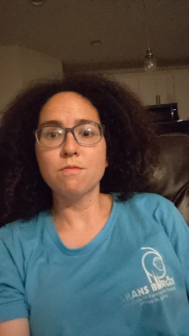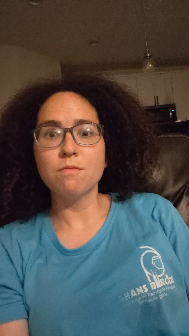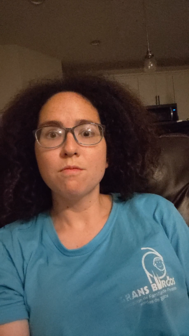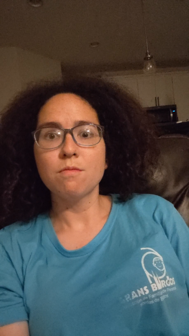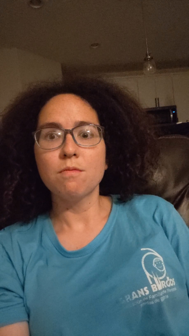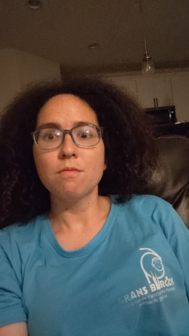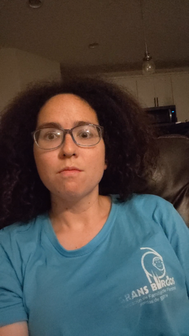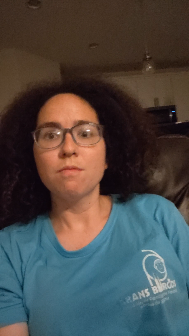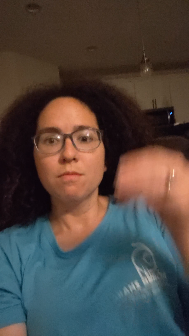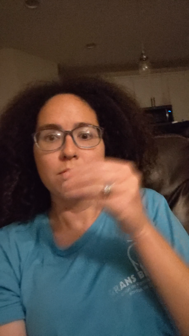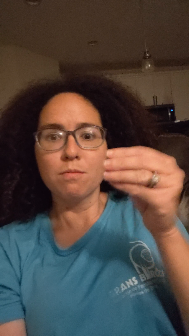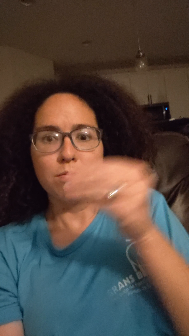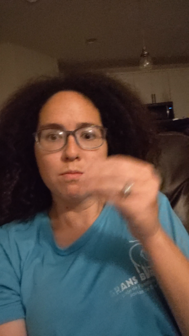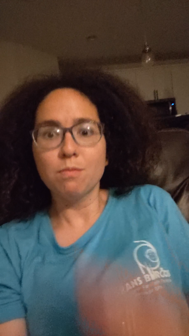more